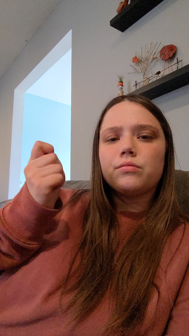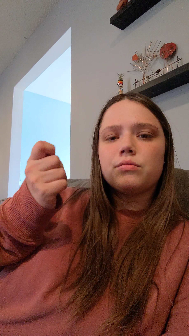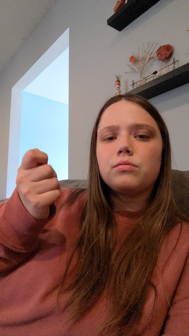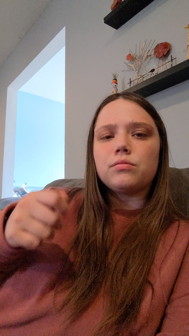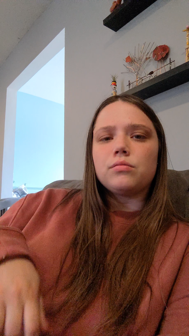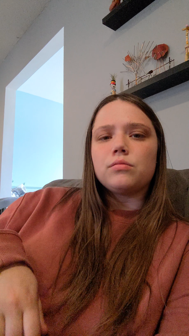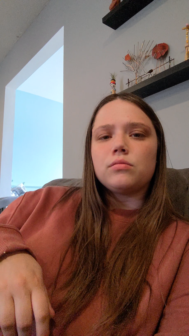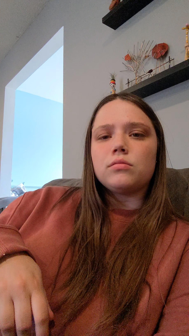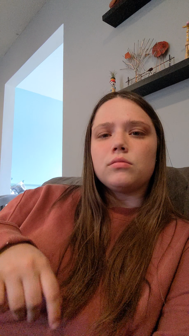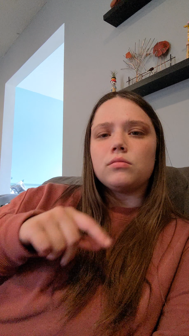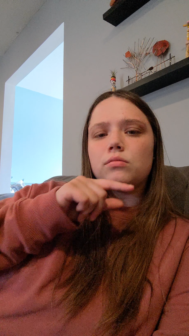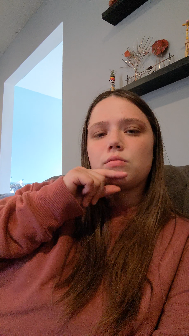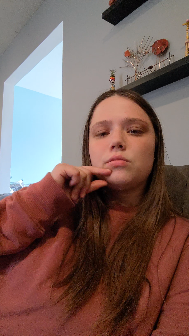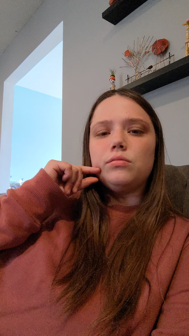glue